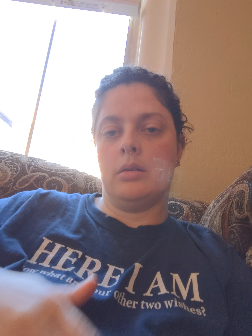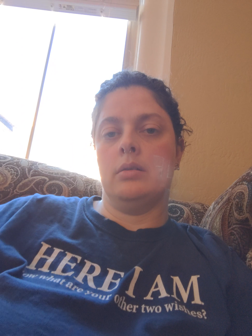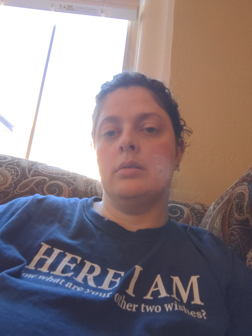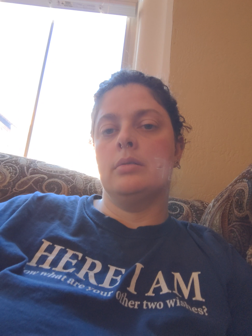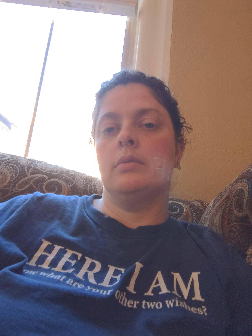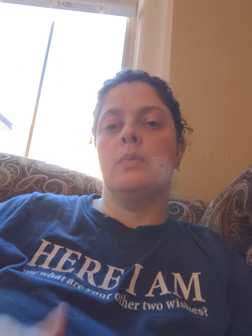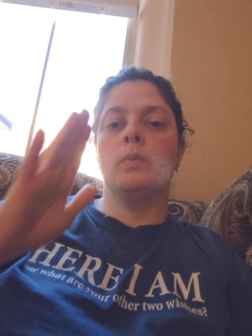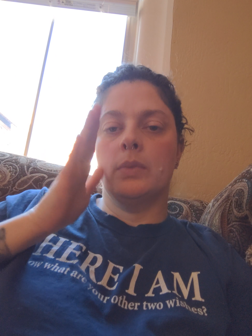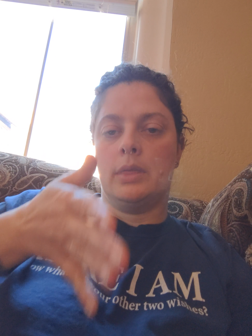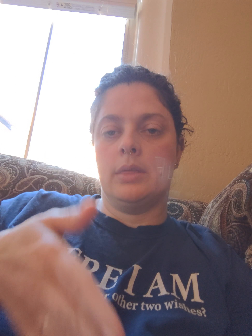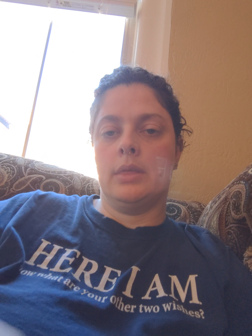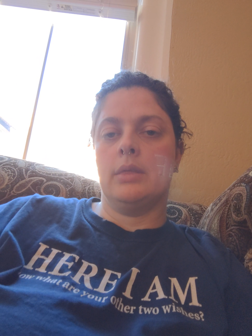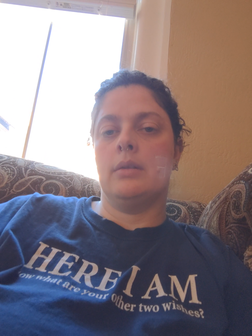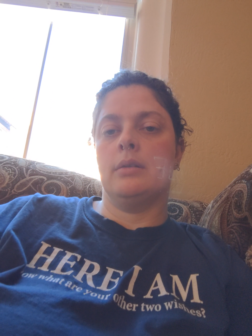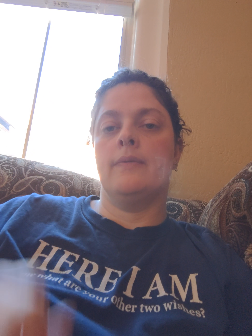will